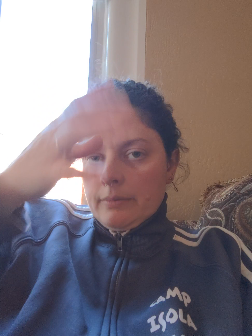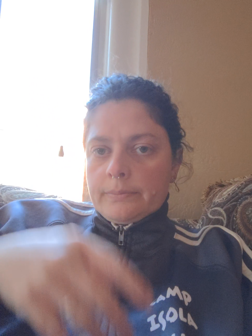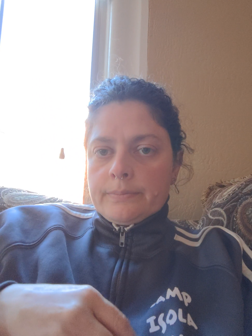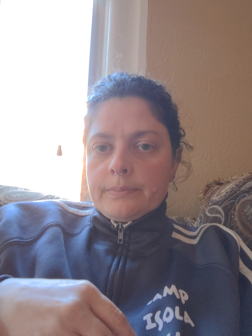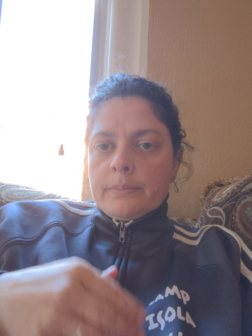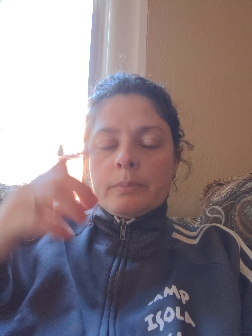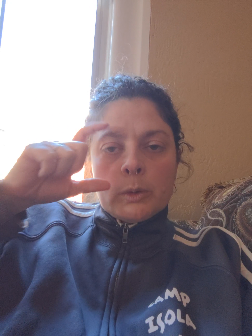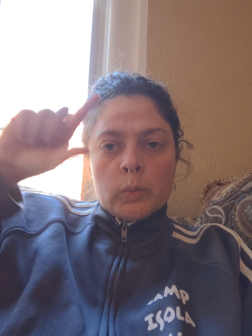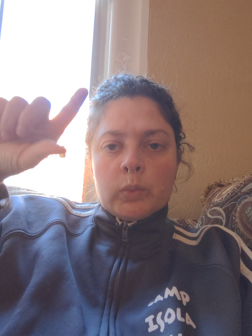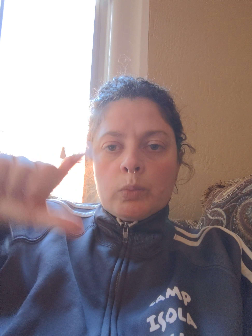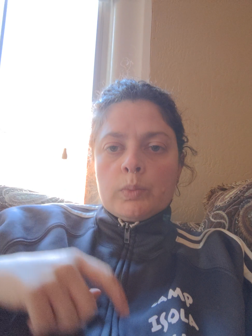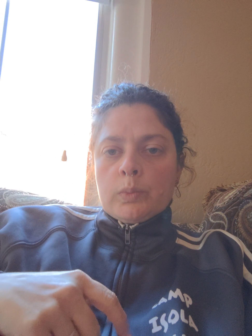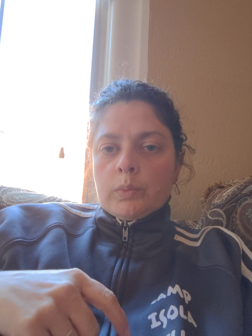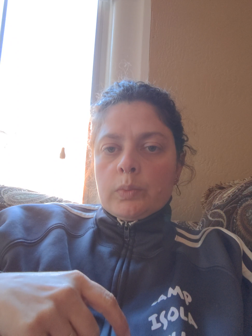moon